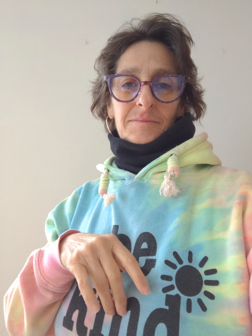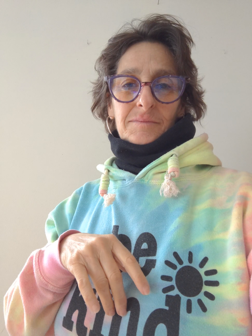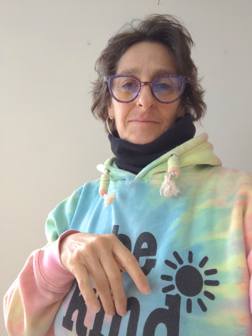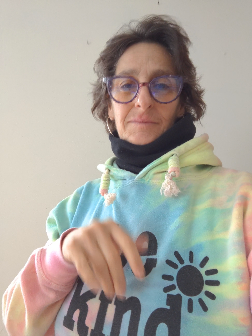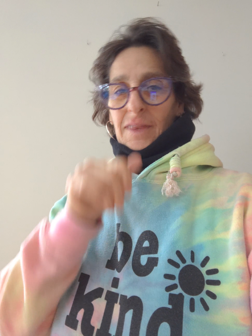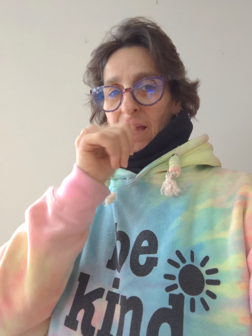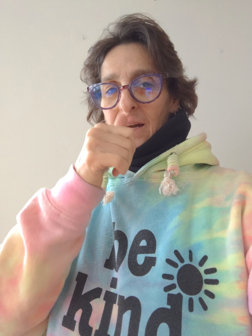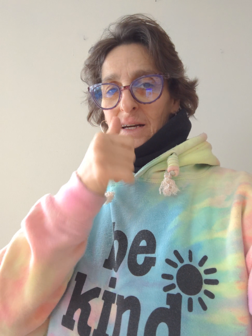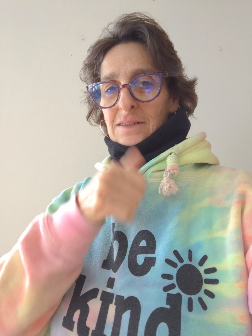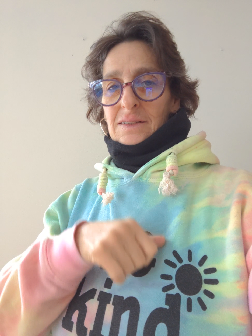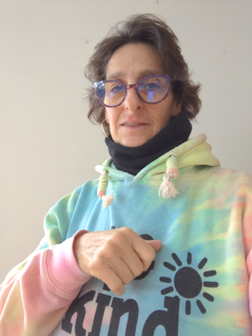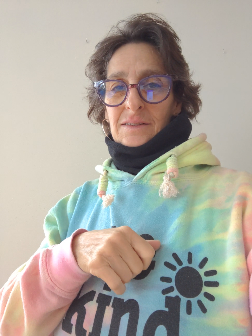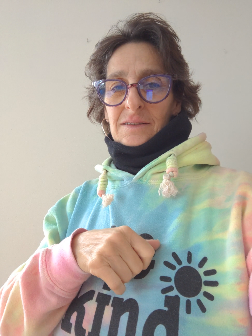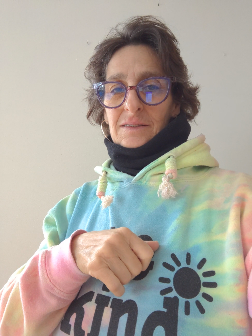nuts